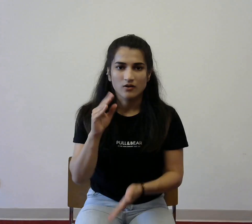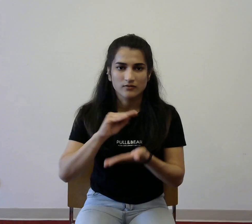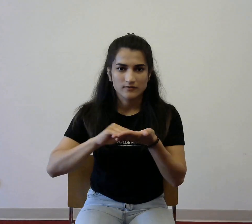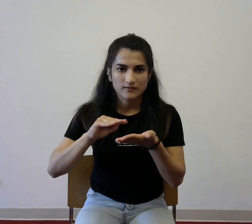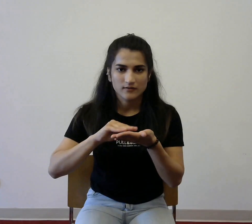yazı